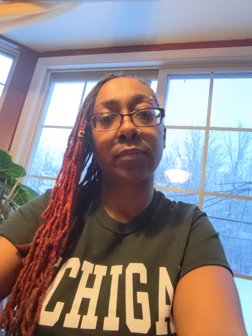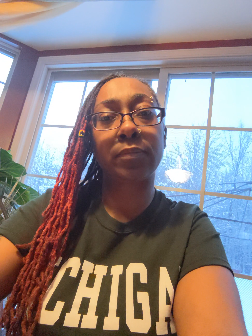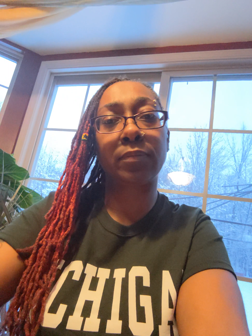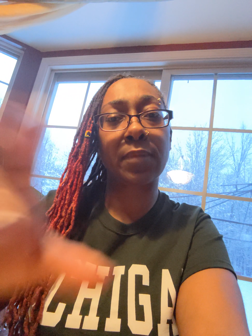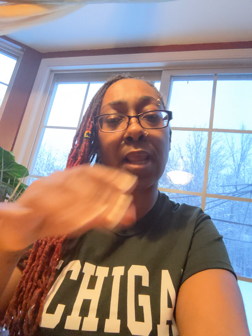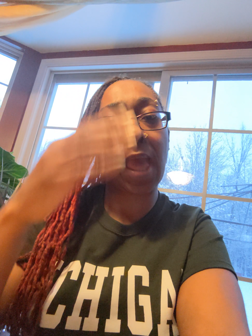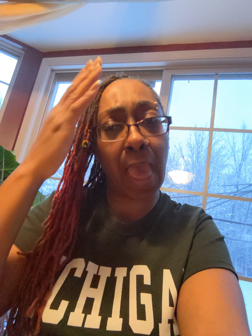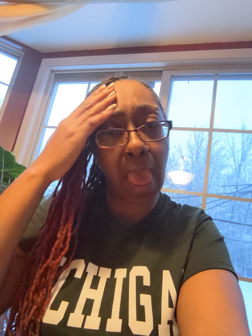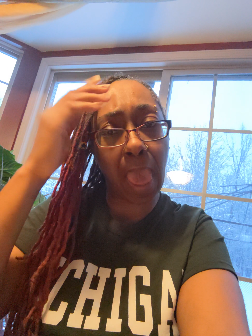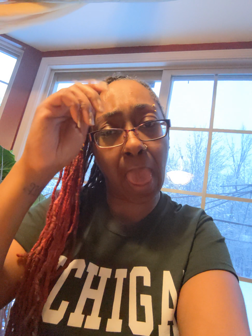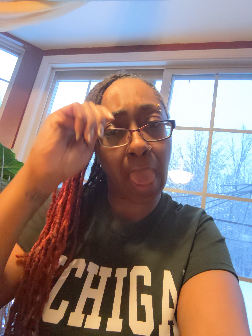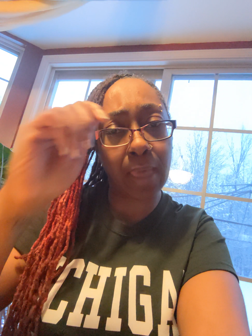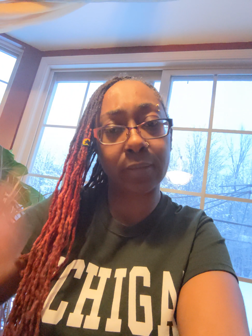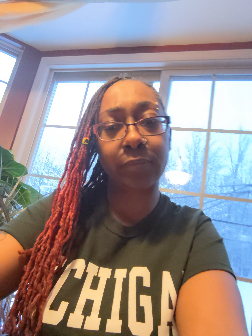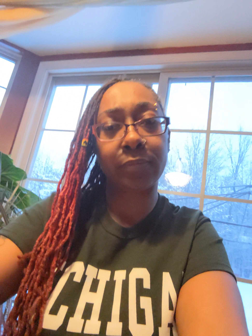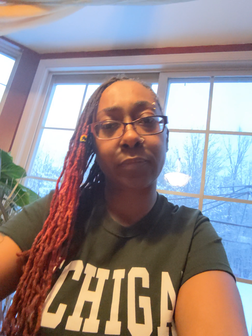hat